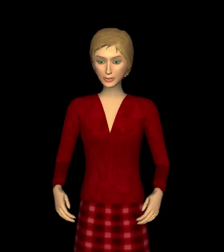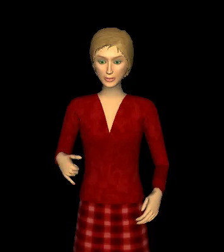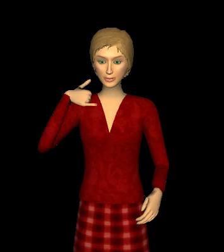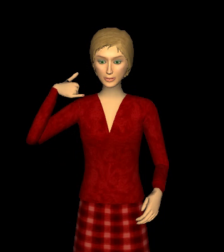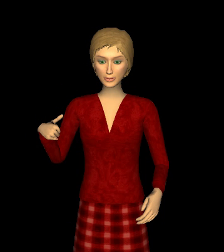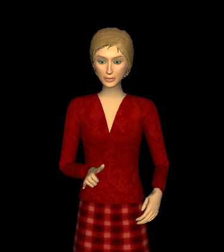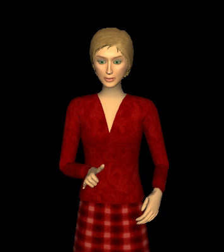يتصل هاتفيا